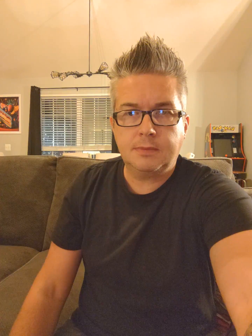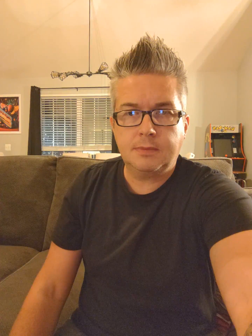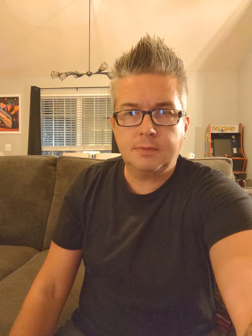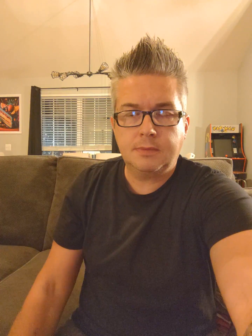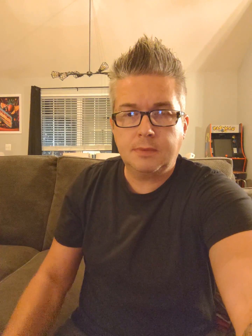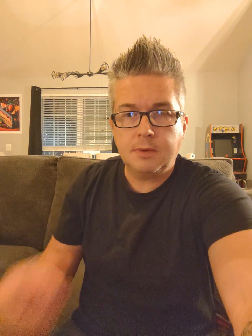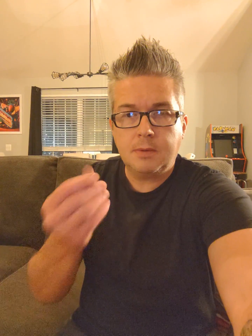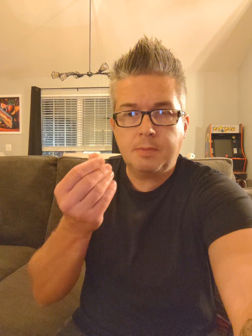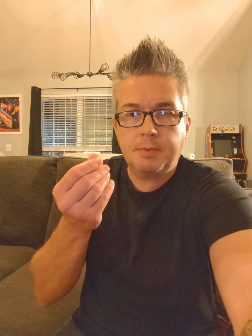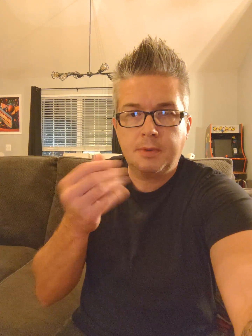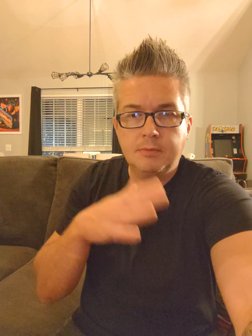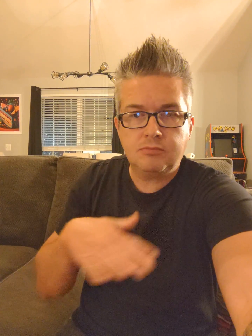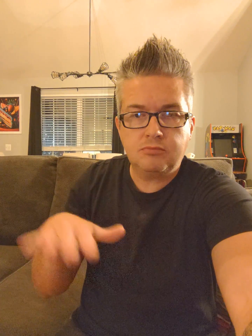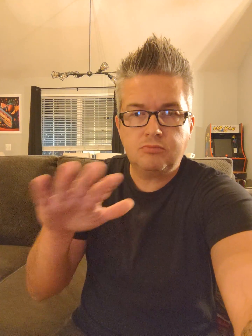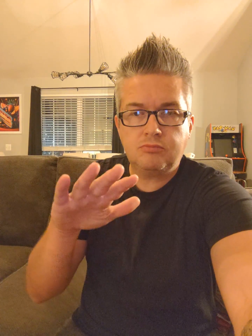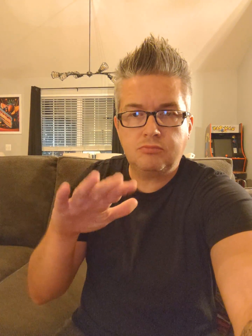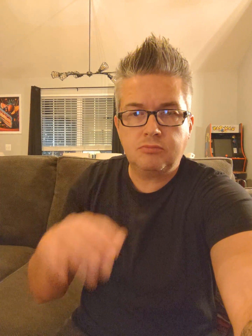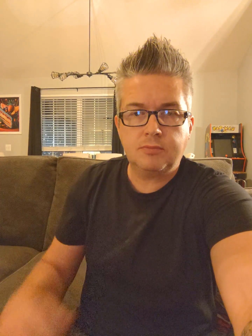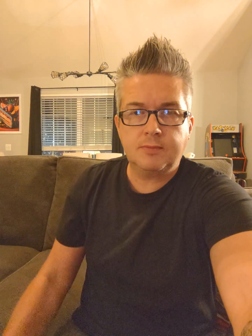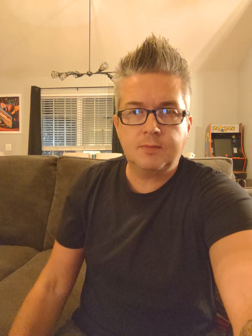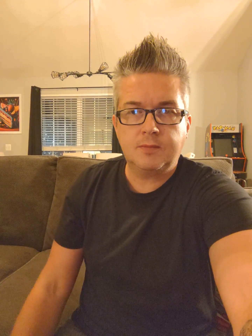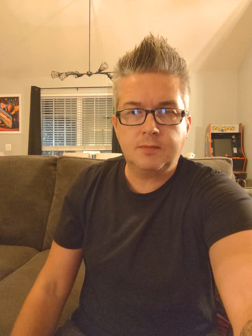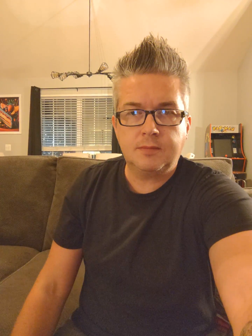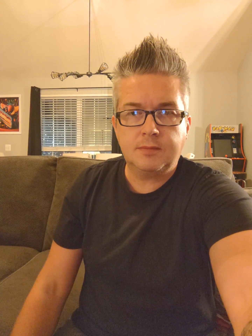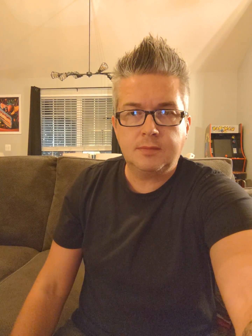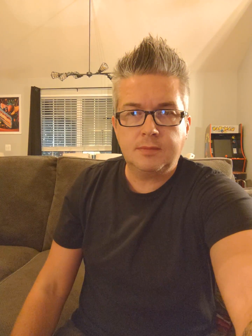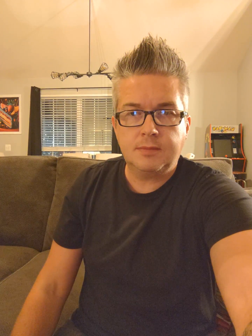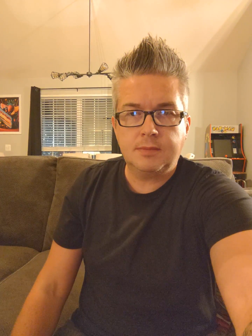garden